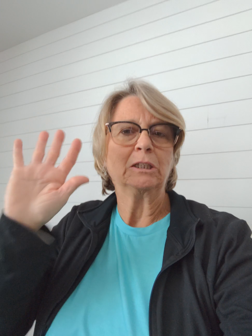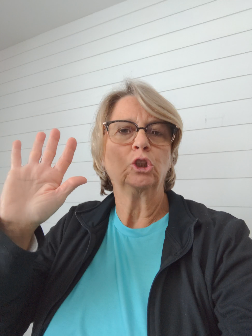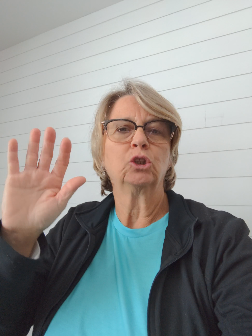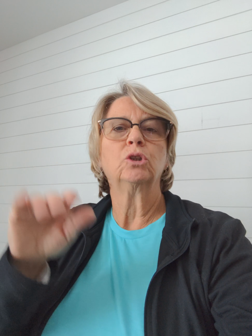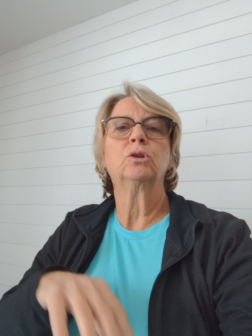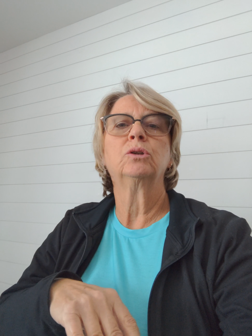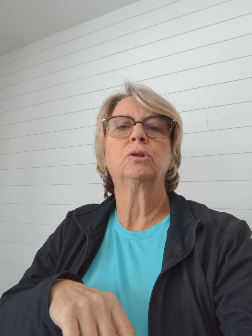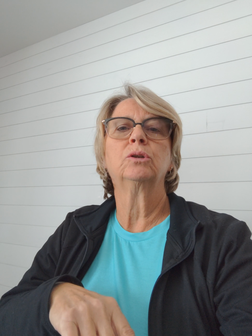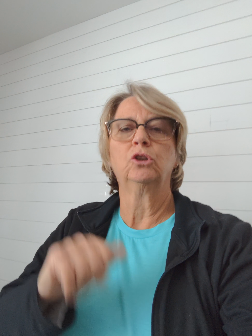finish